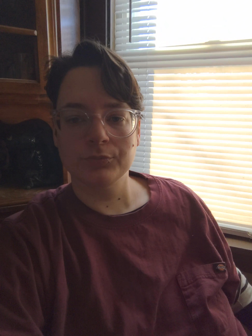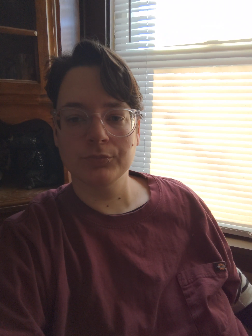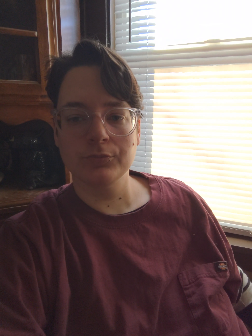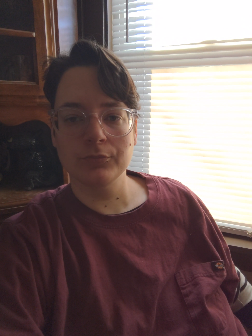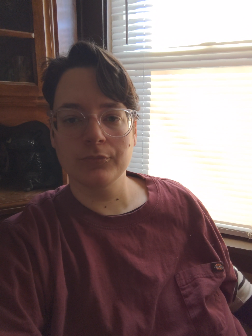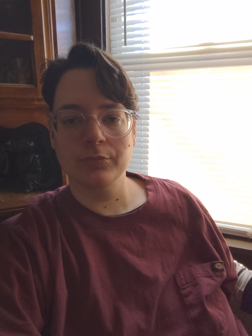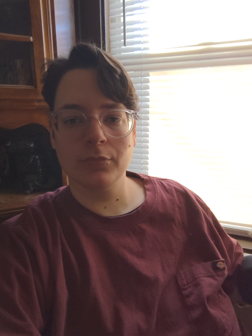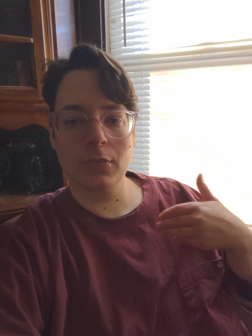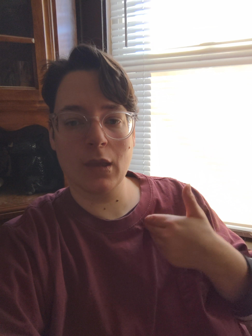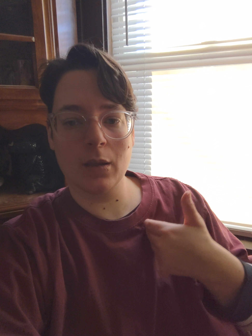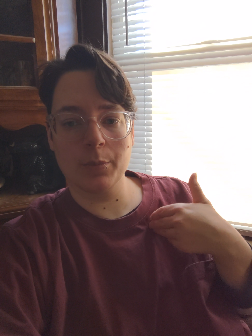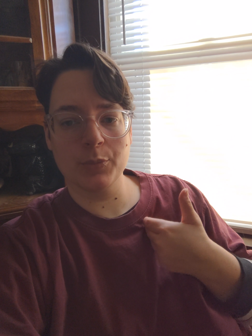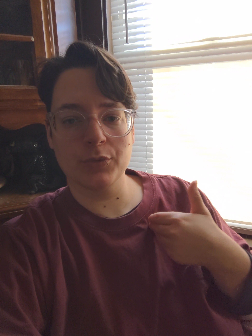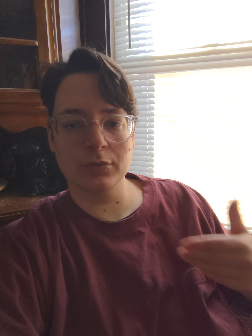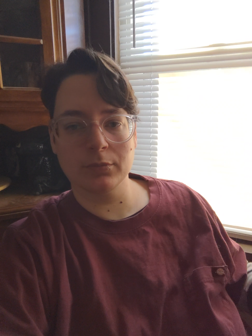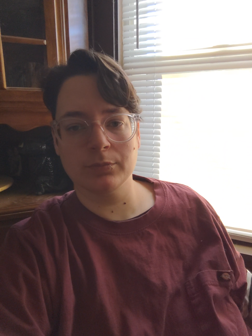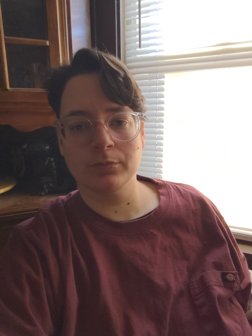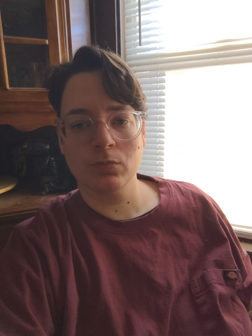animal